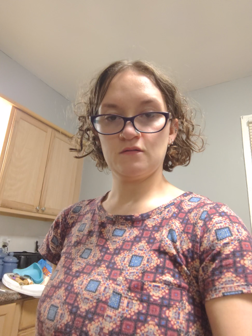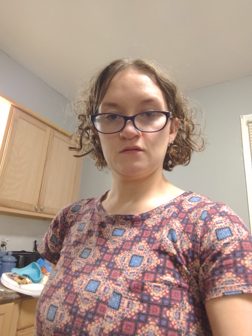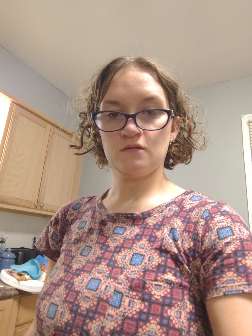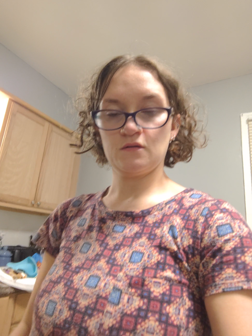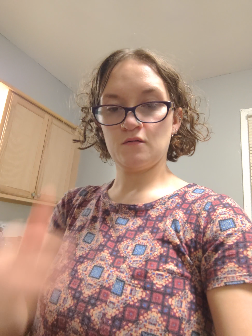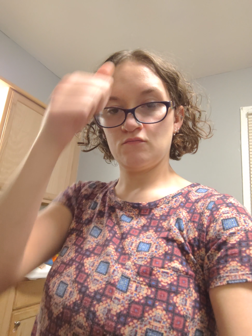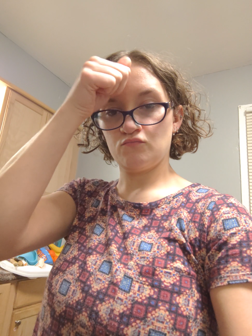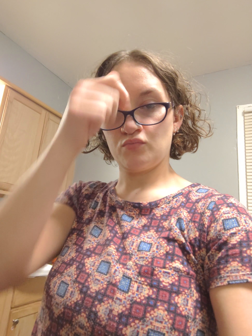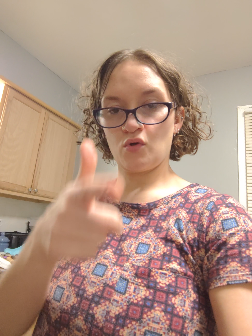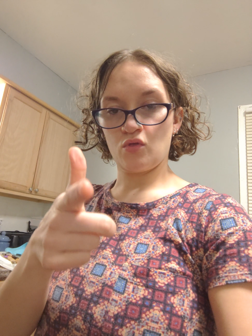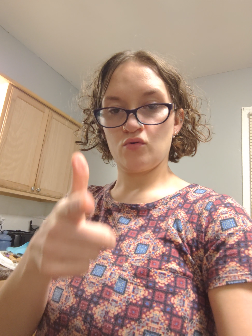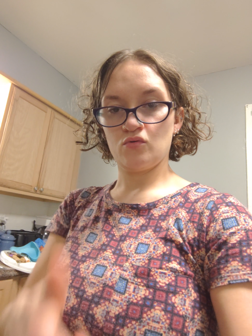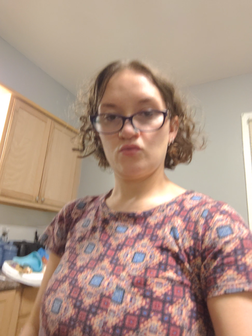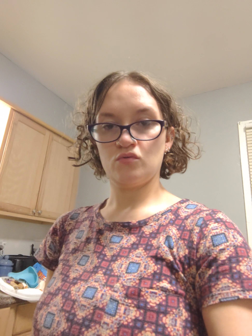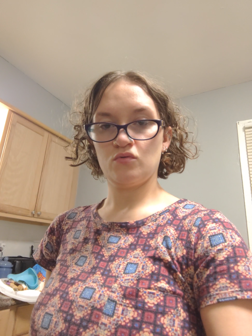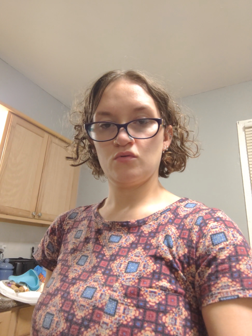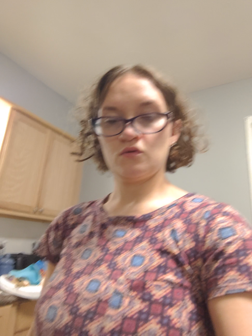brother